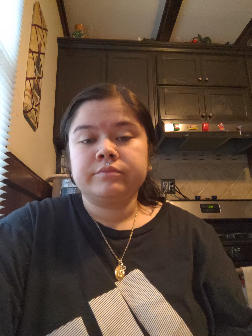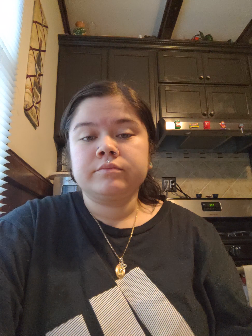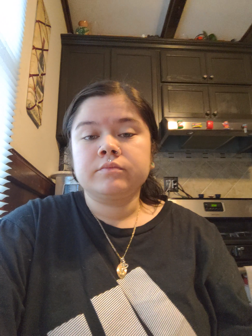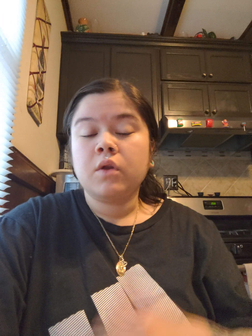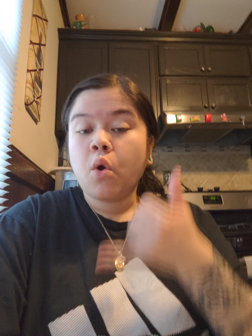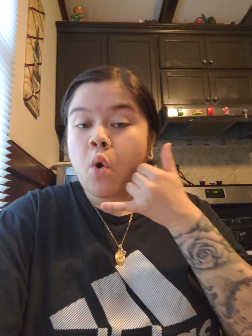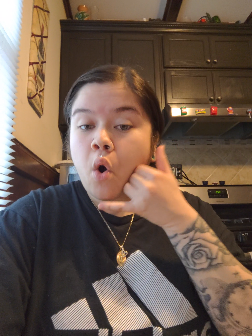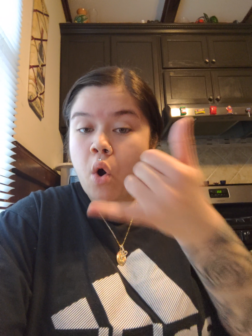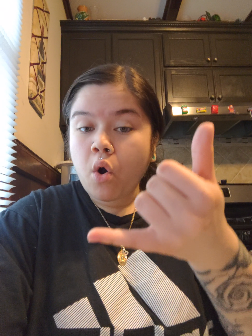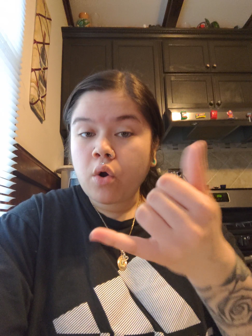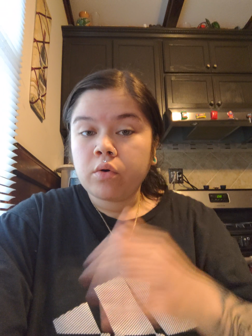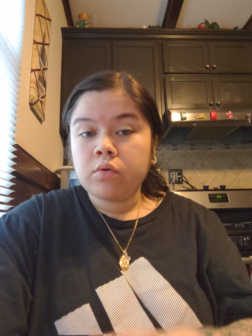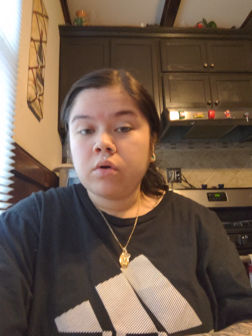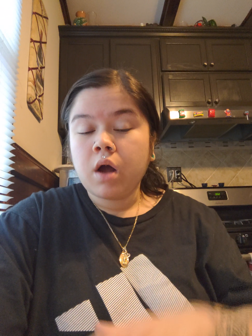call on the phone